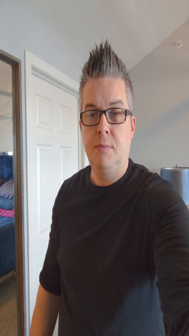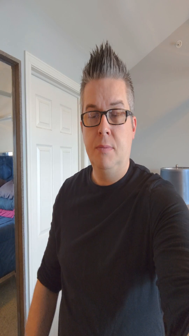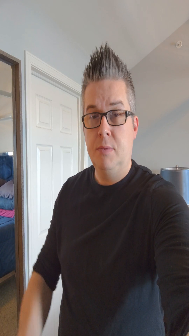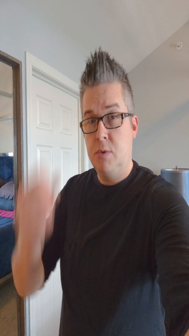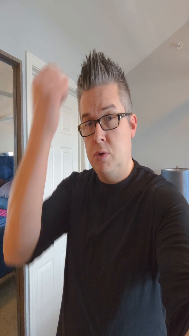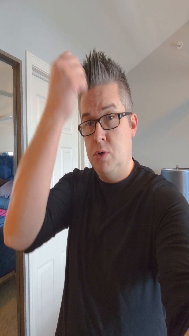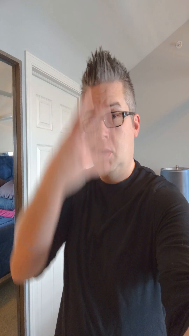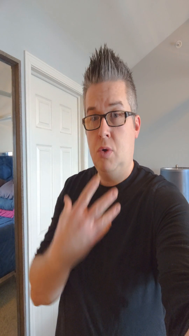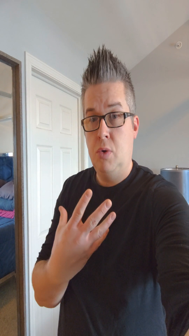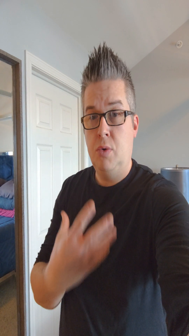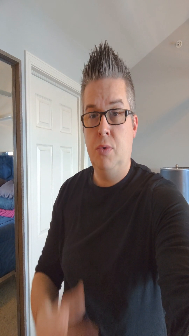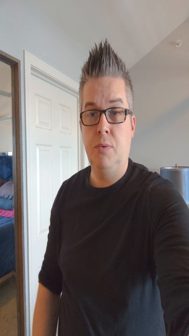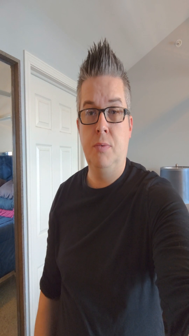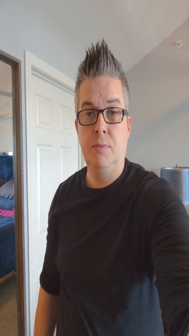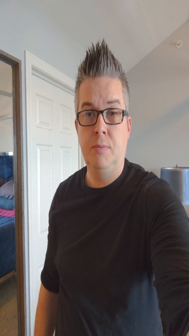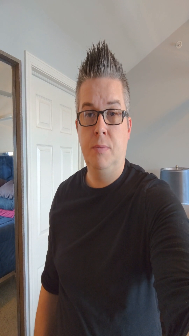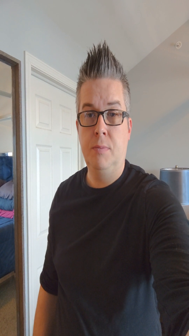shower